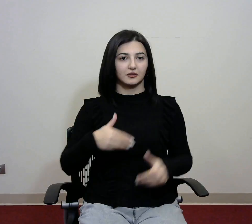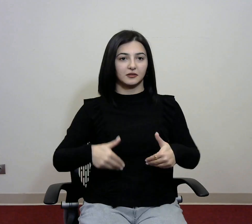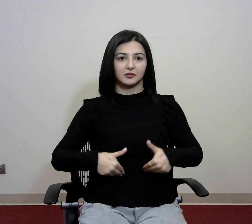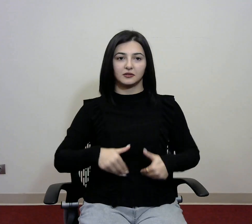ac